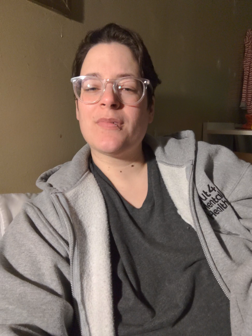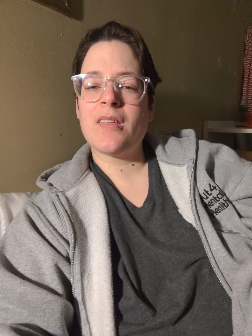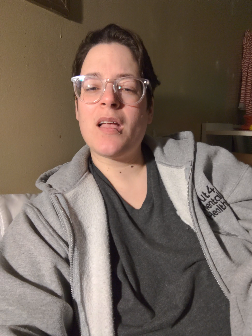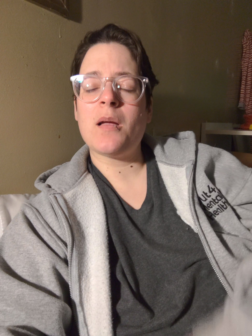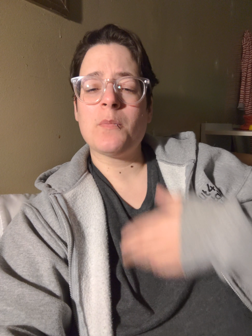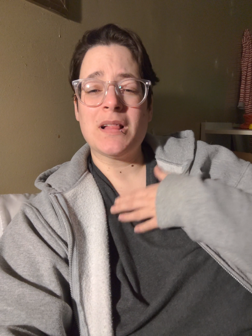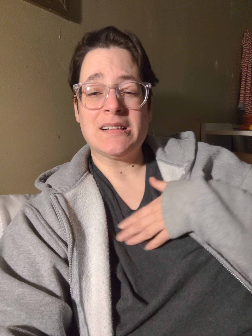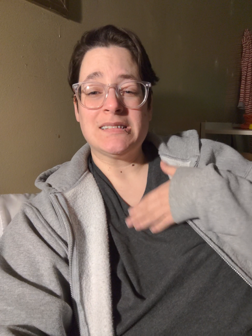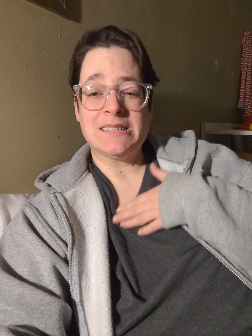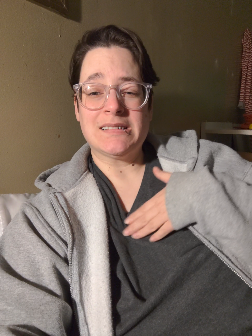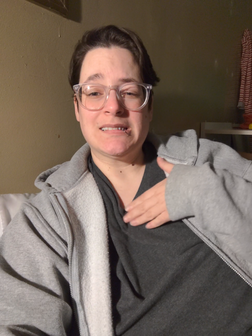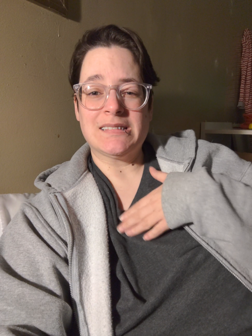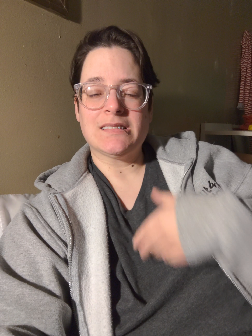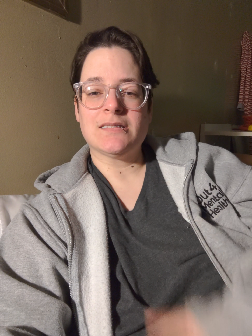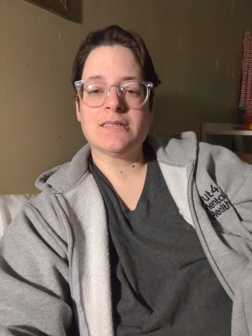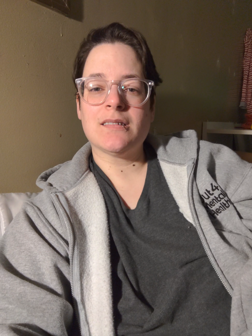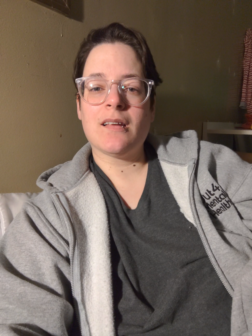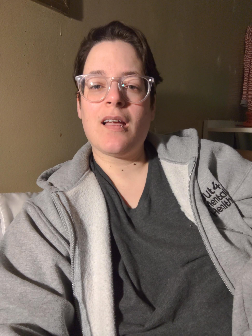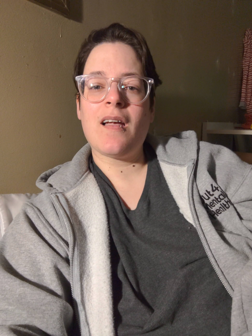please